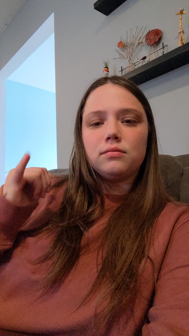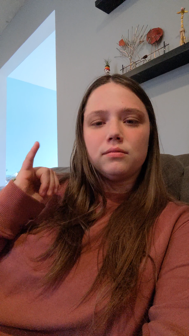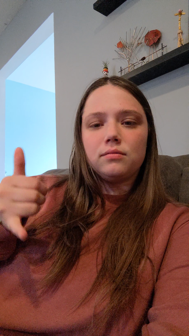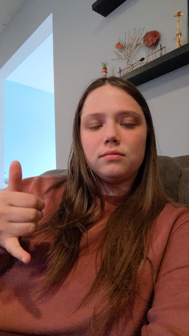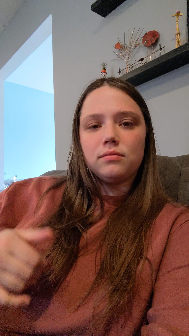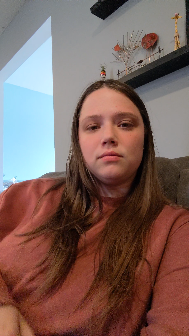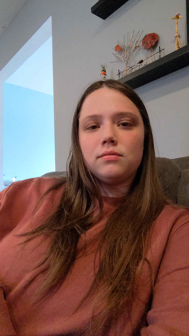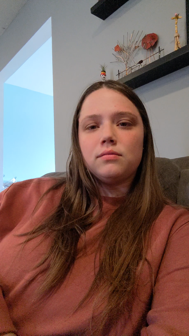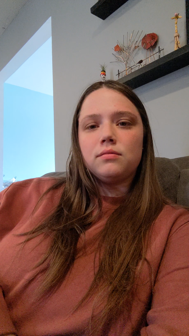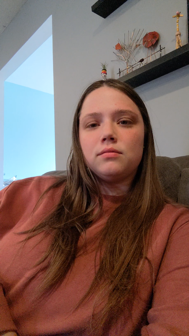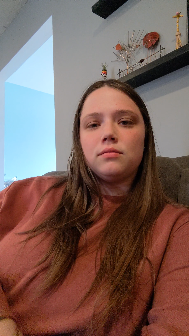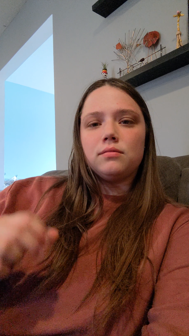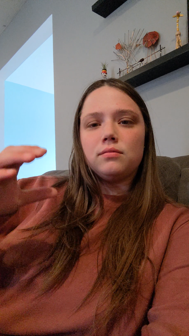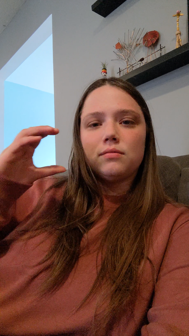bus